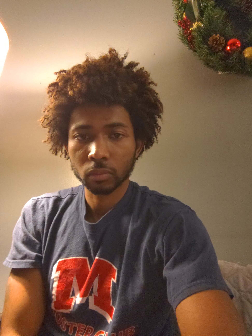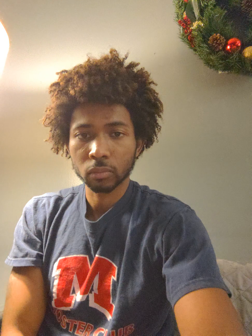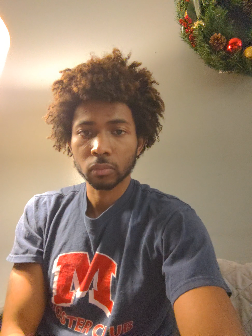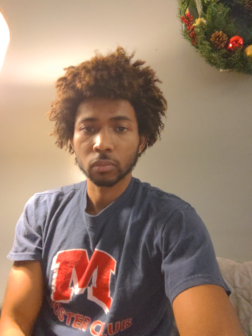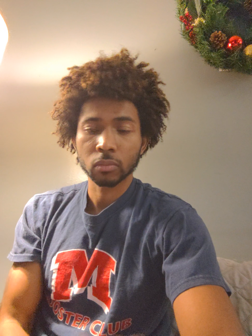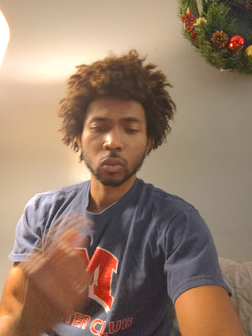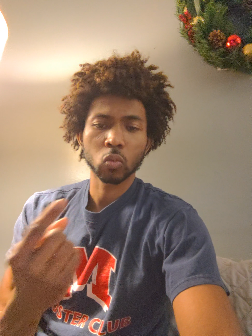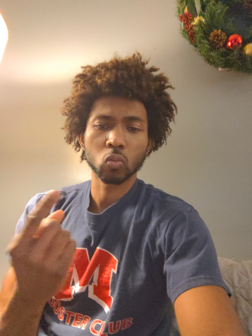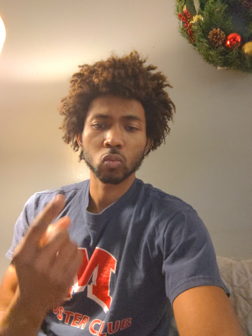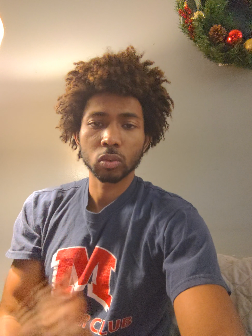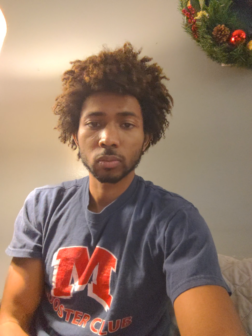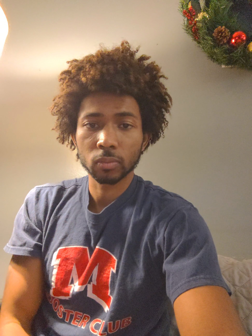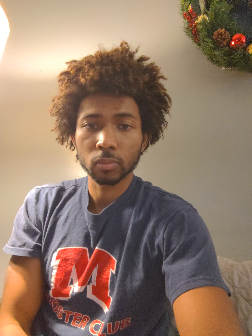owie